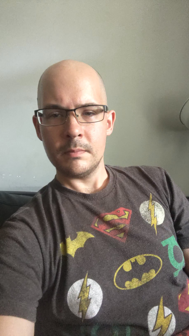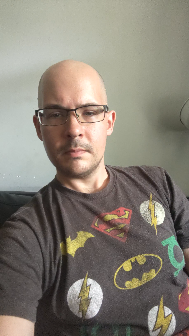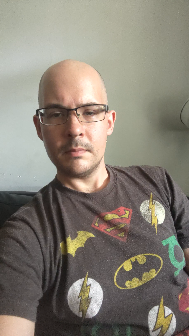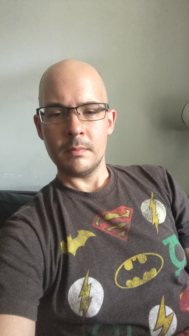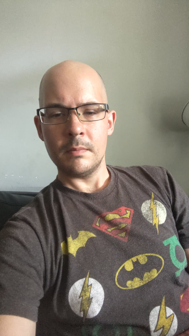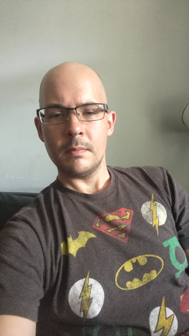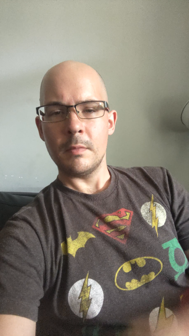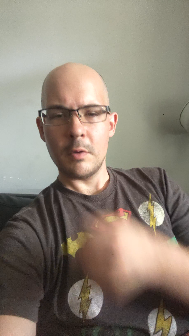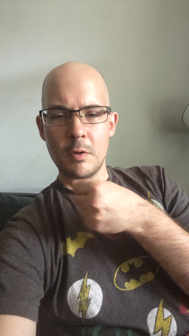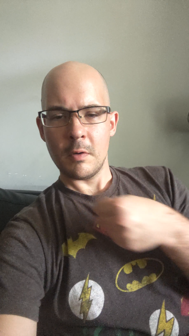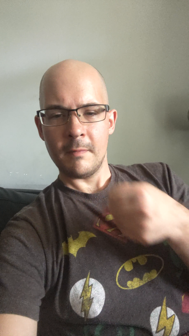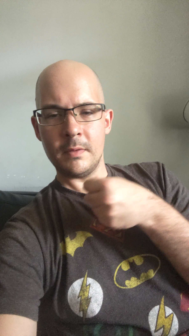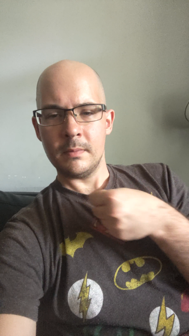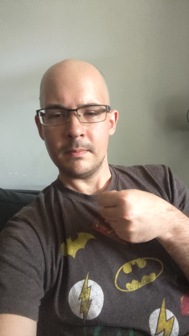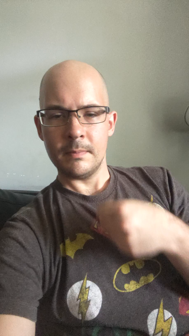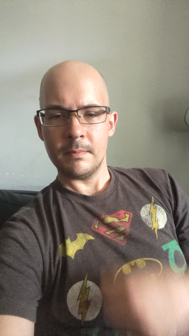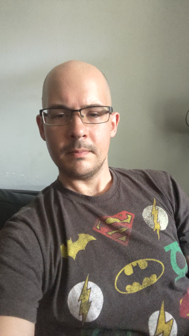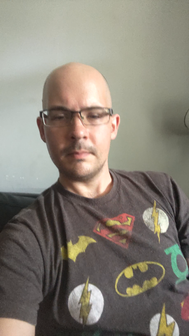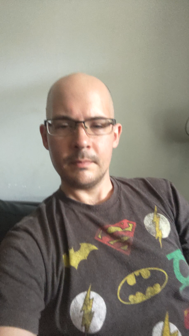coffee